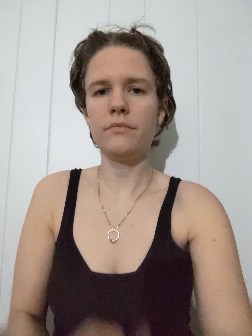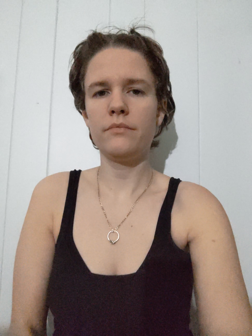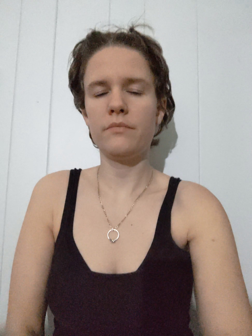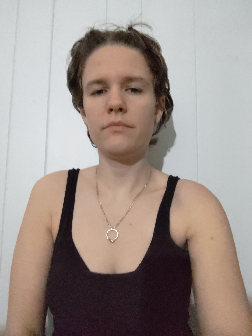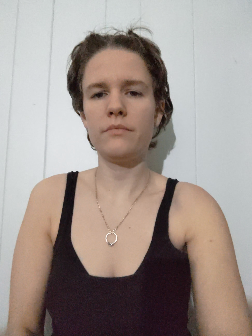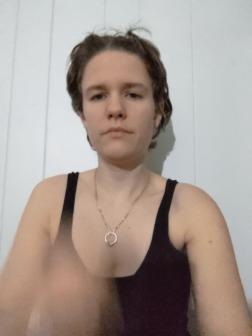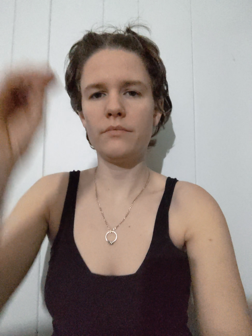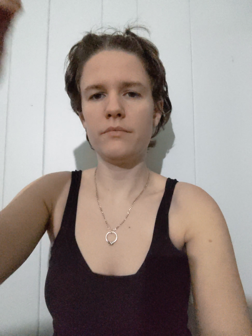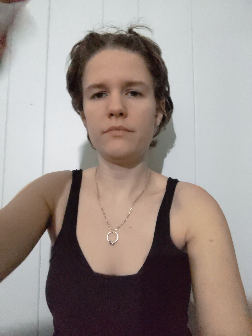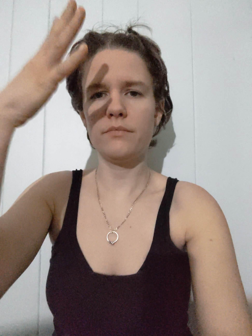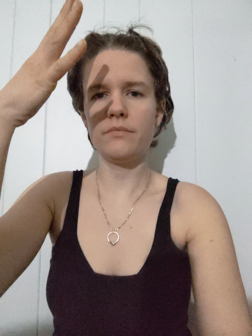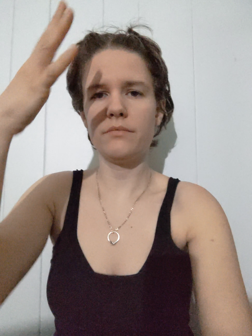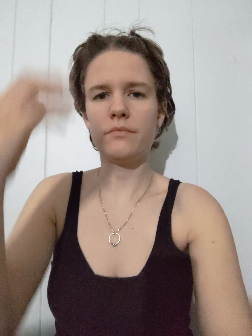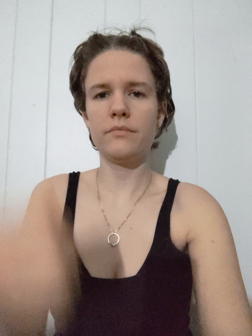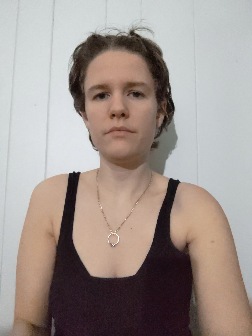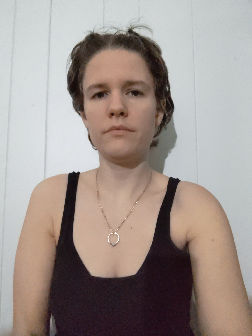sun